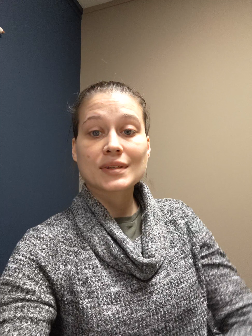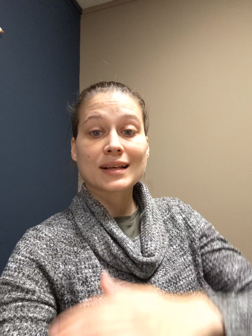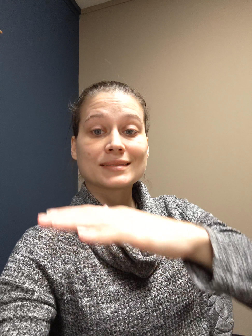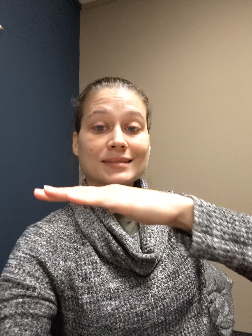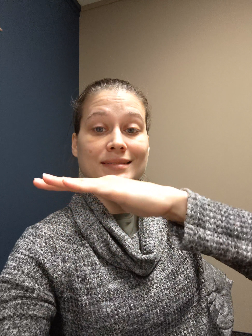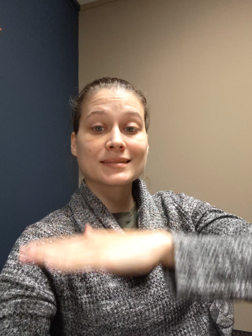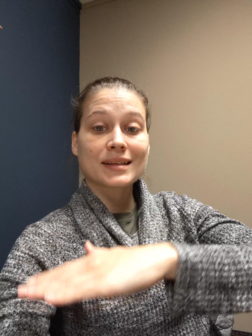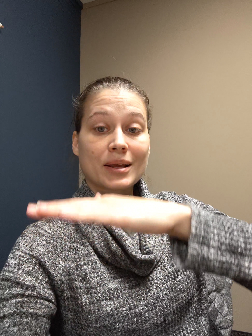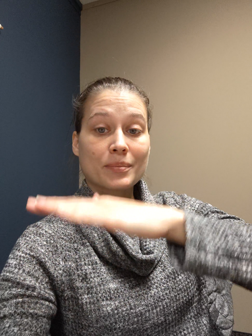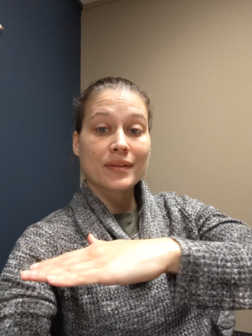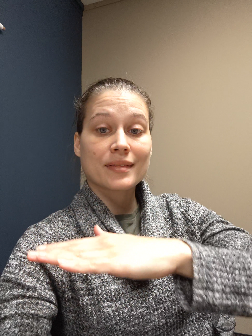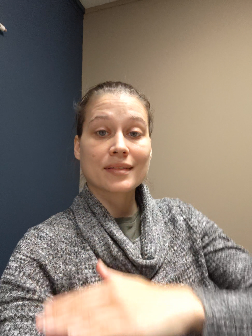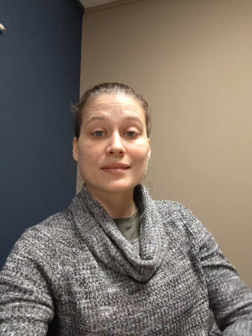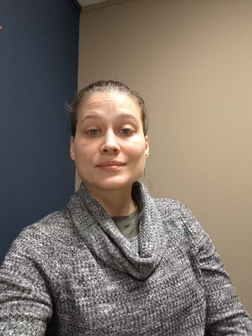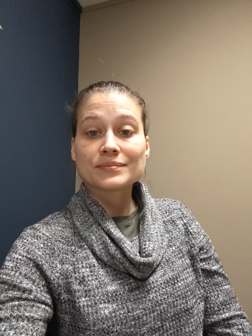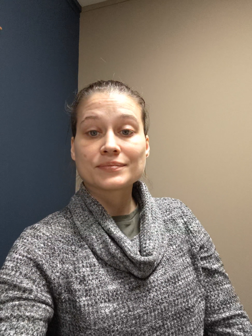table